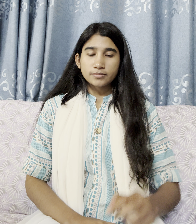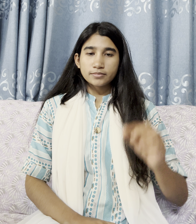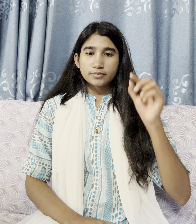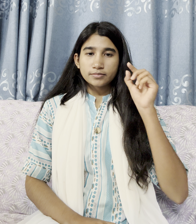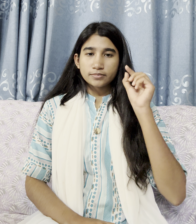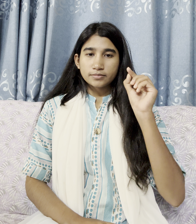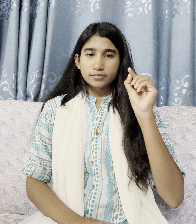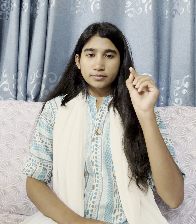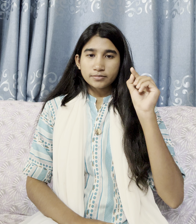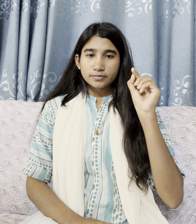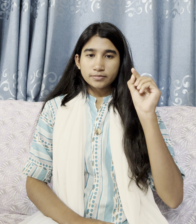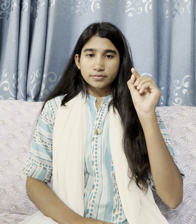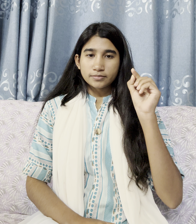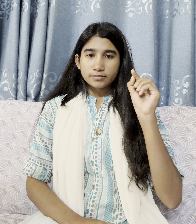চাল